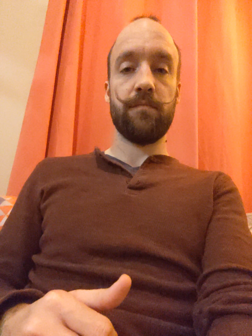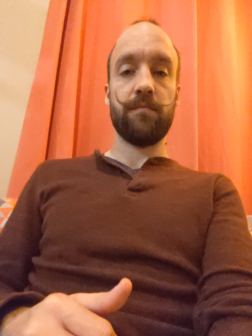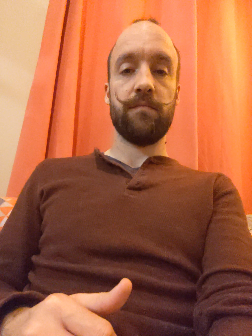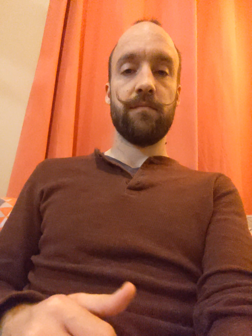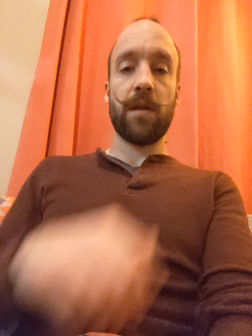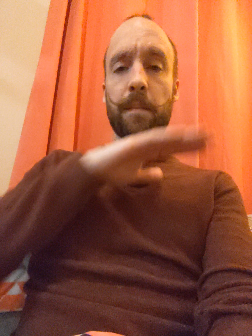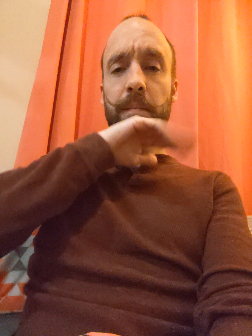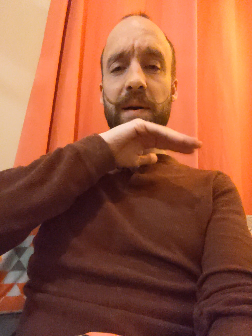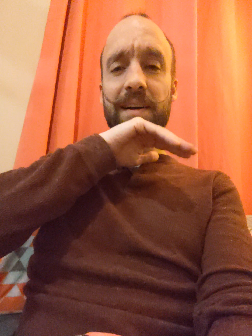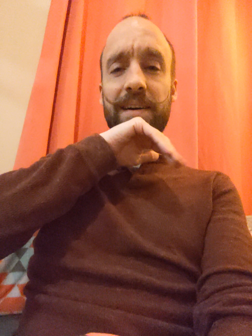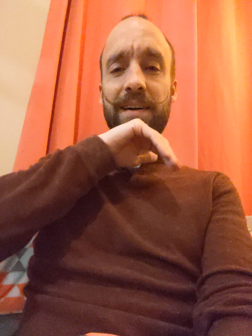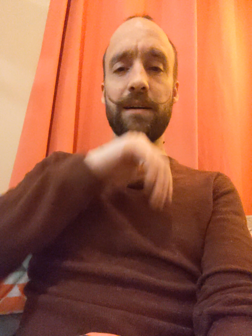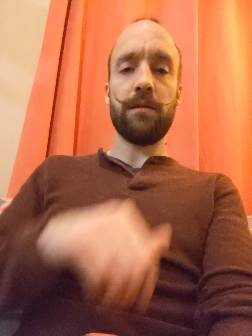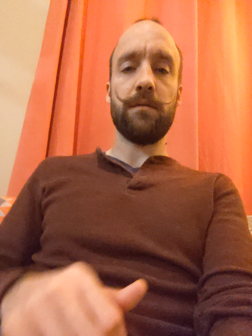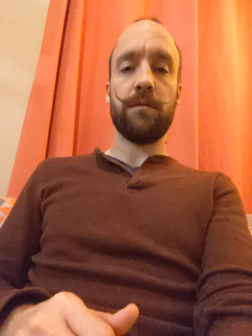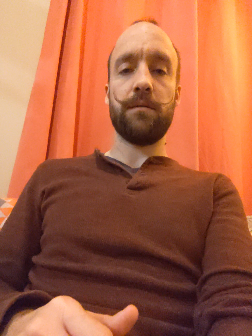pig